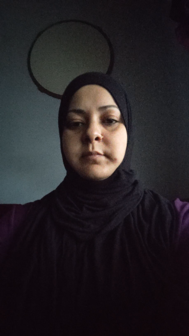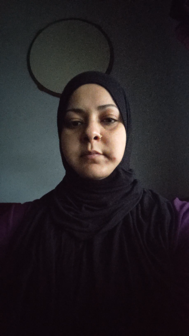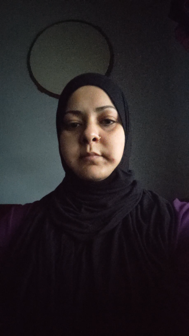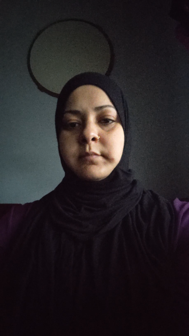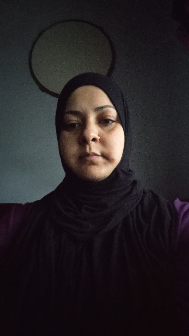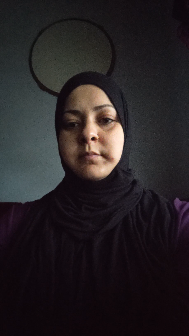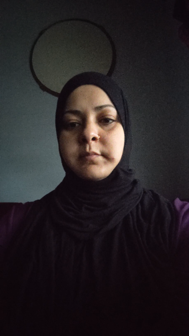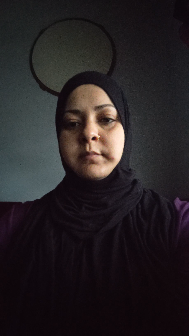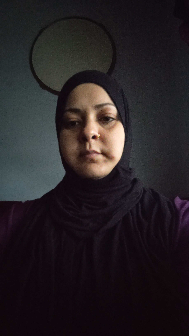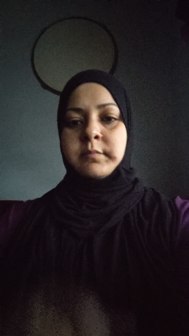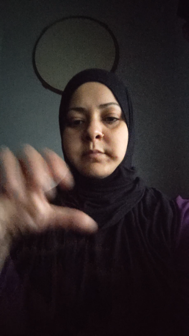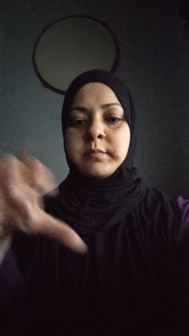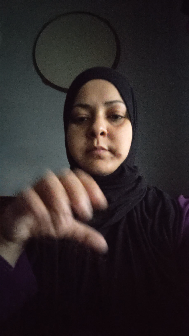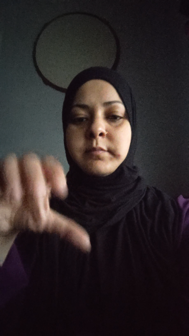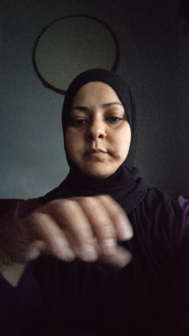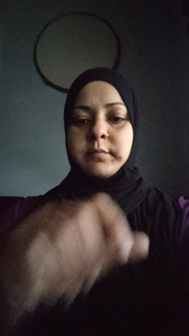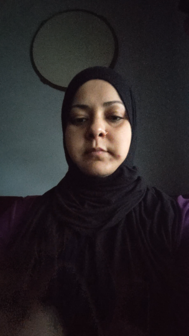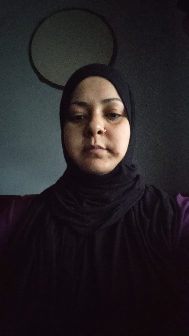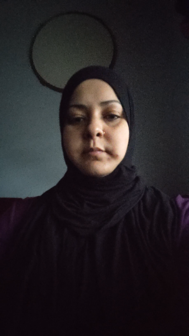does